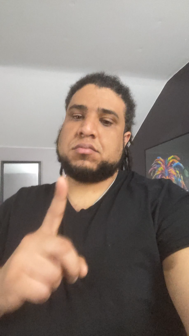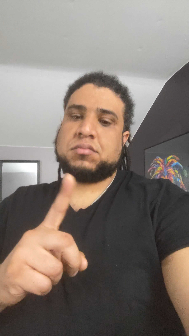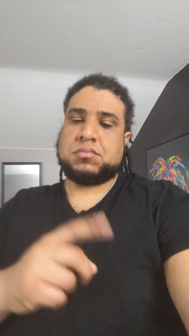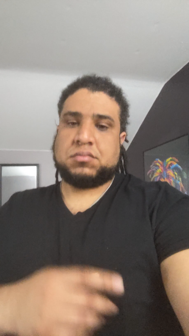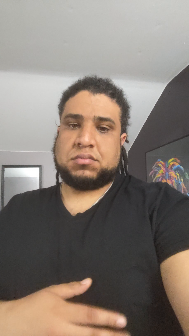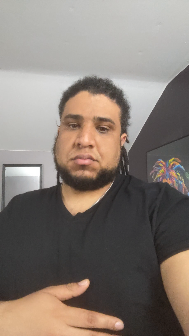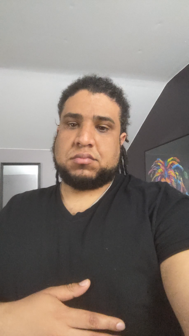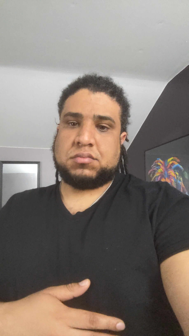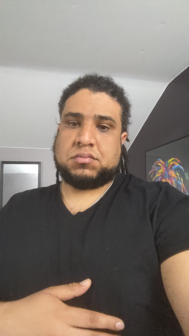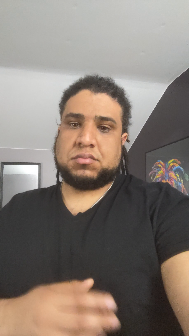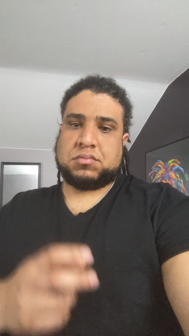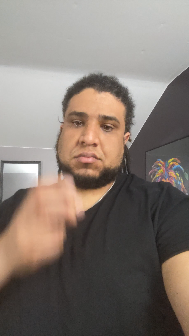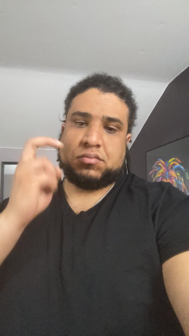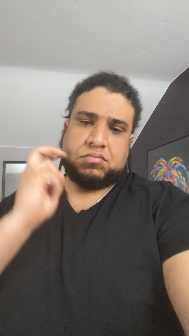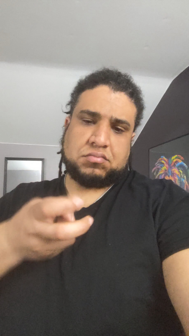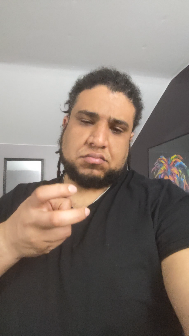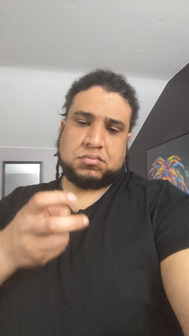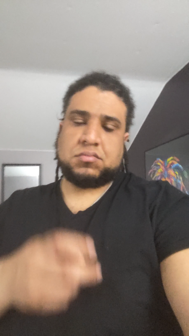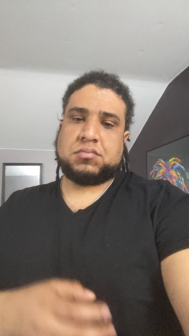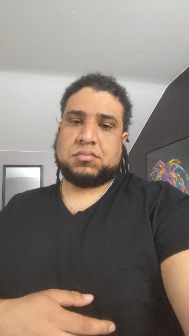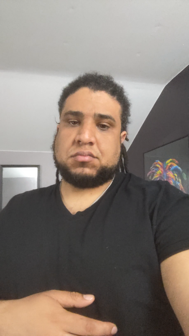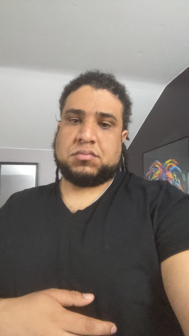hard